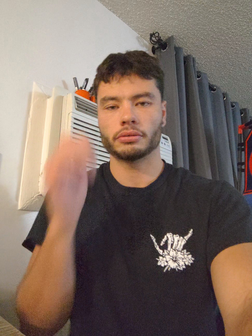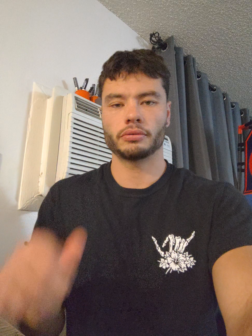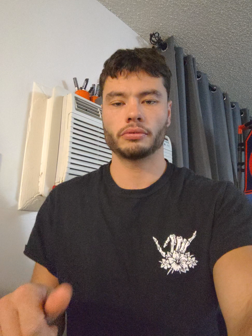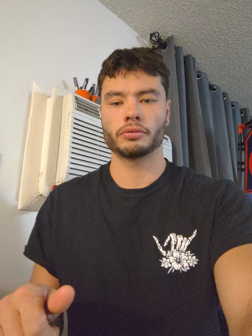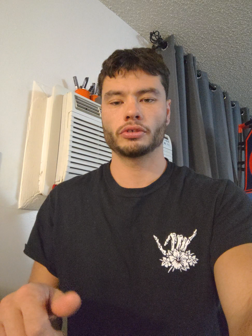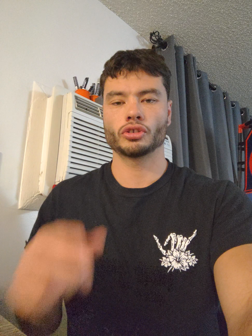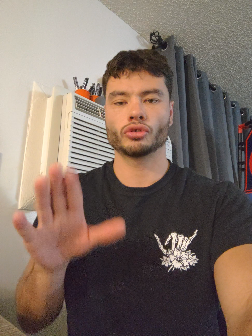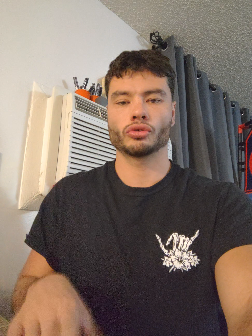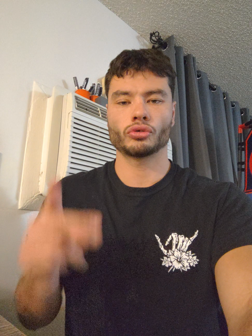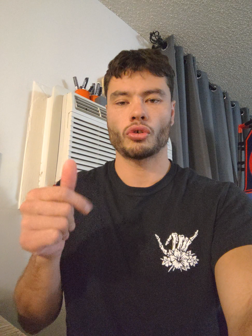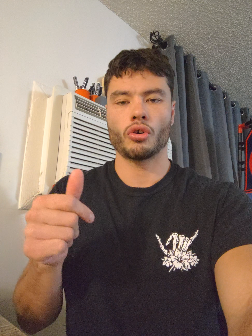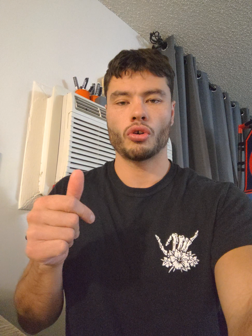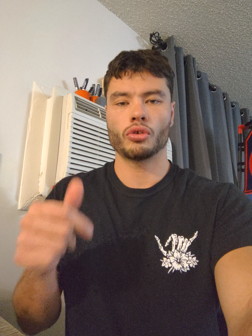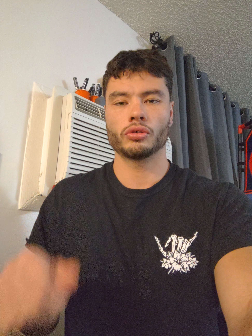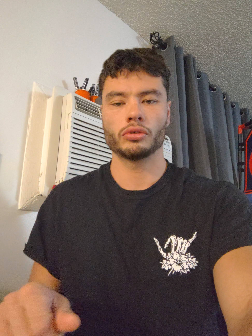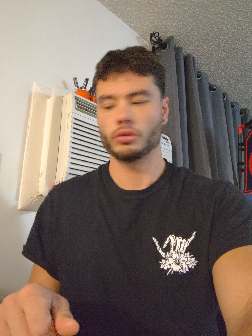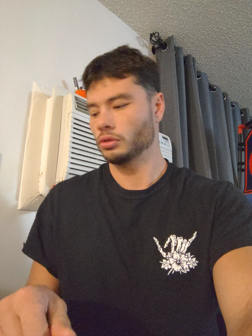dog